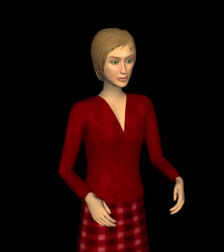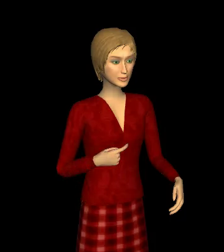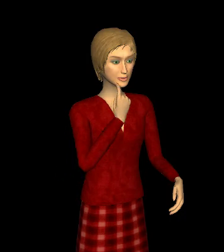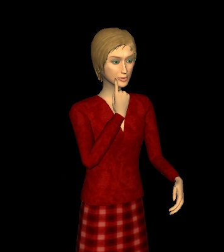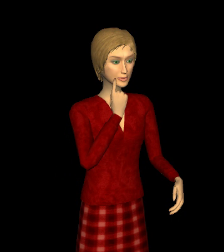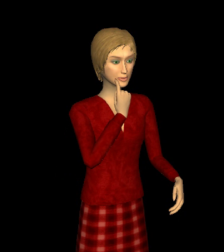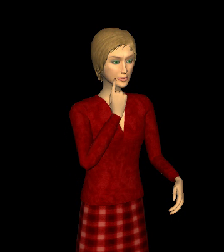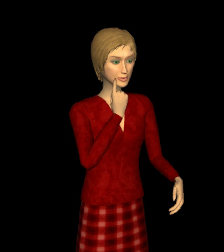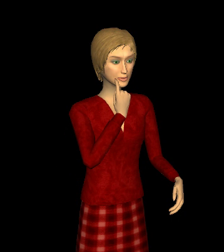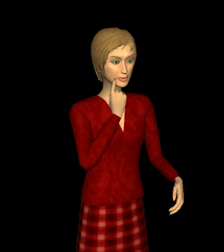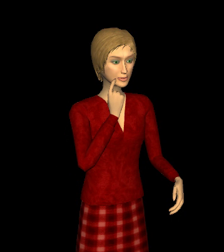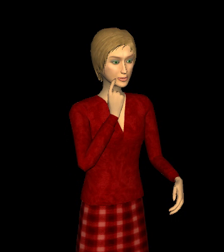سكر